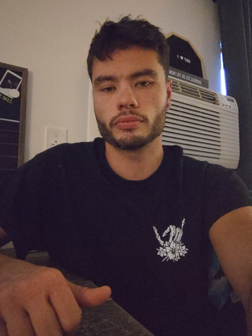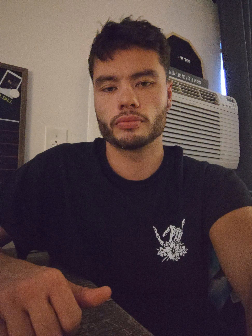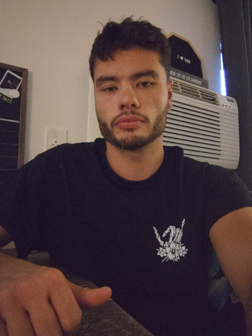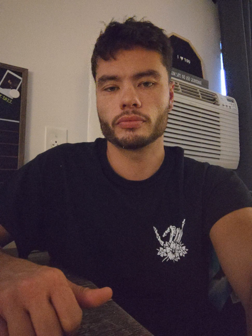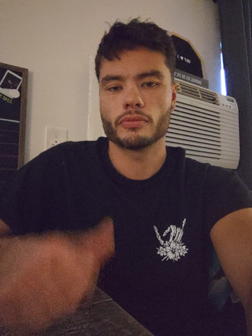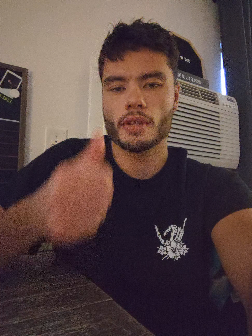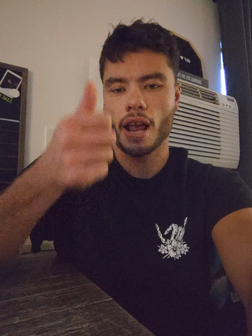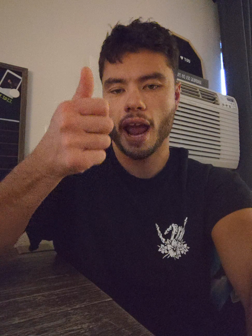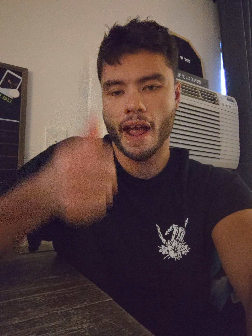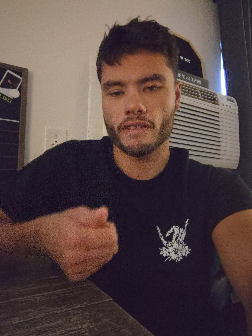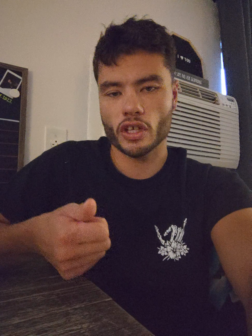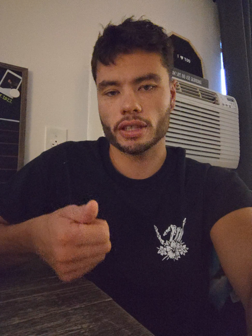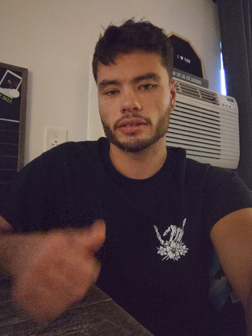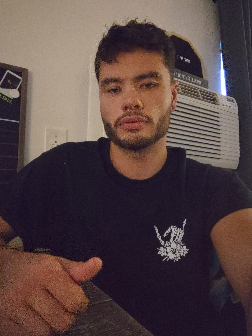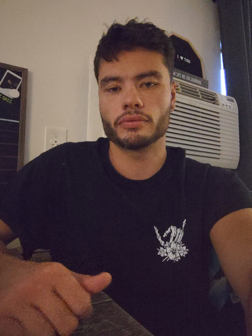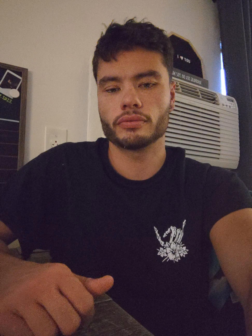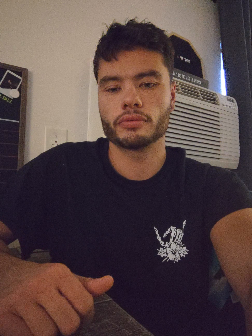every